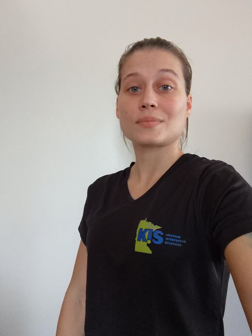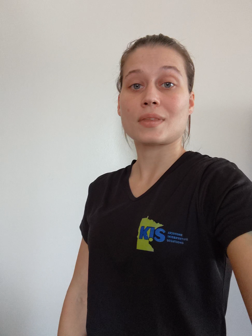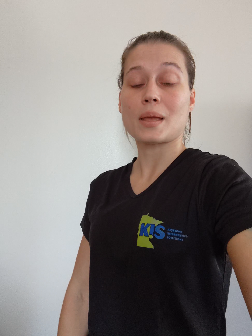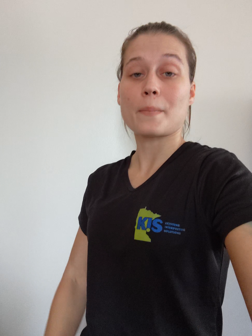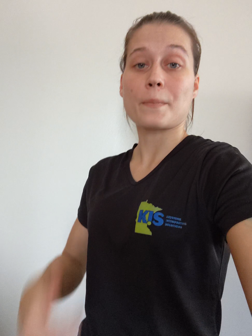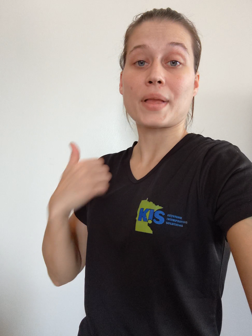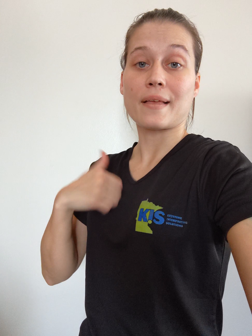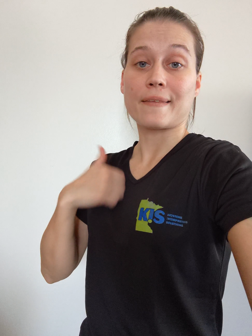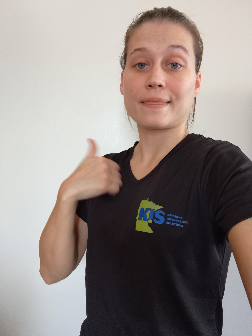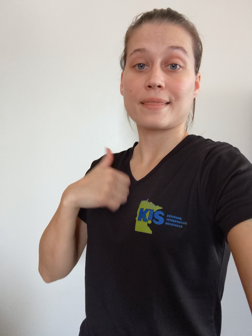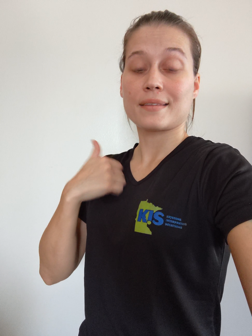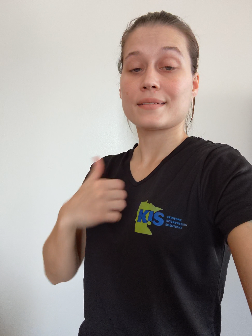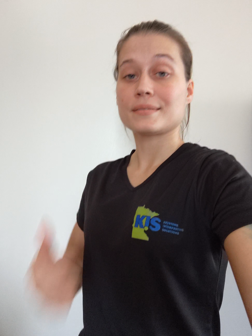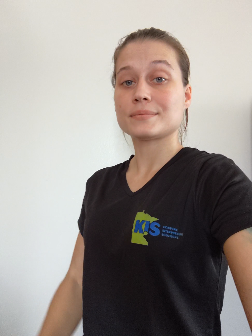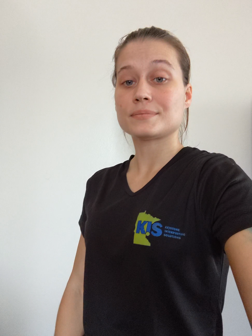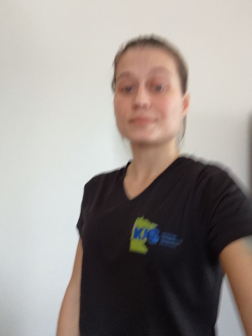bath